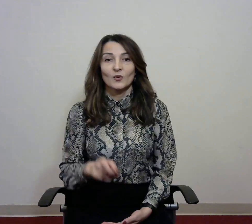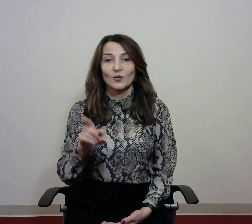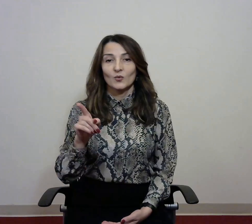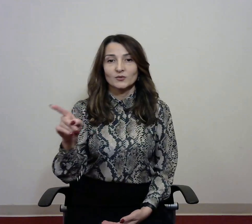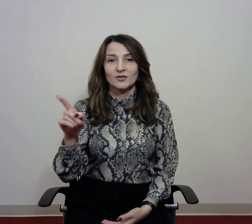O